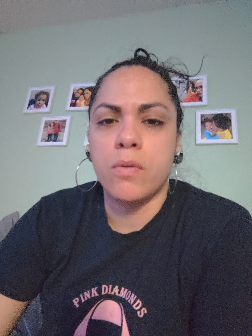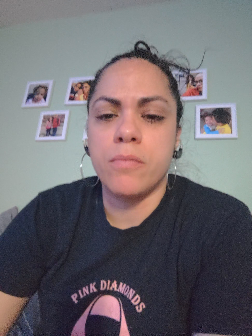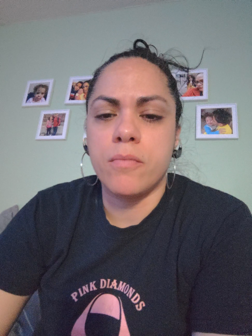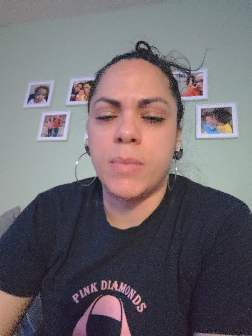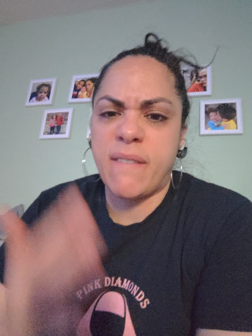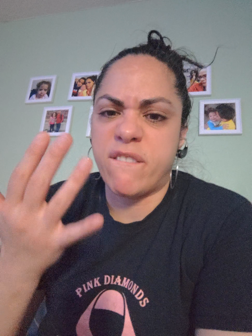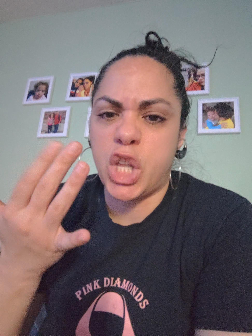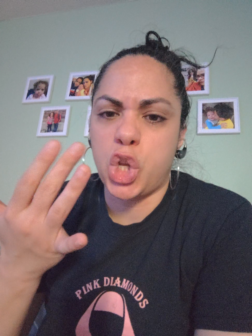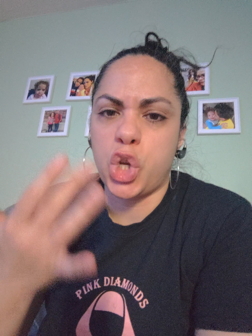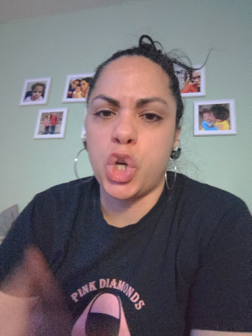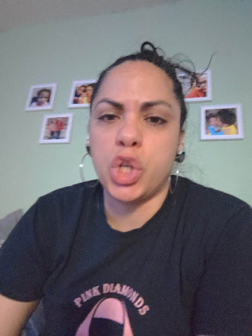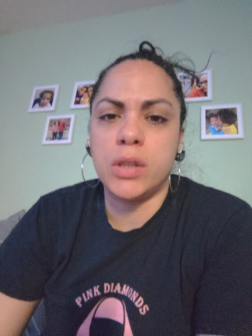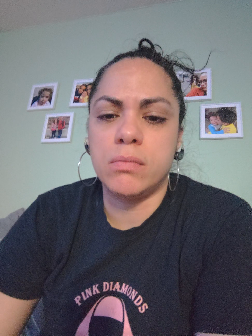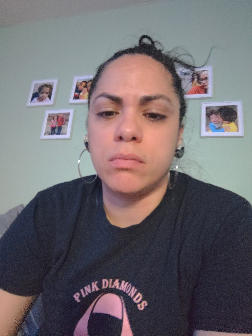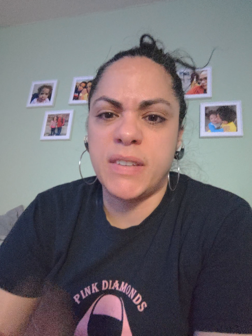finger